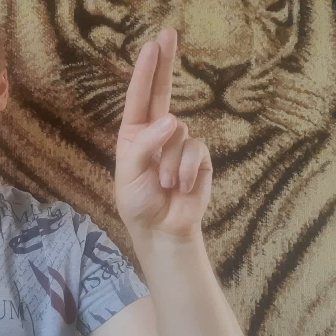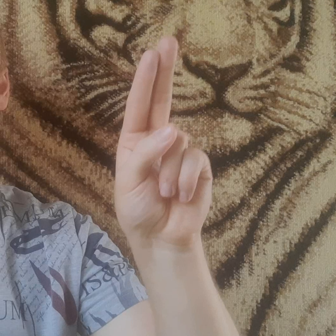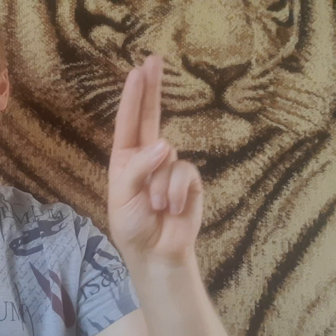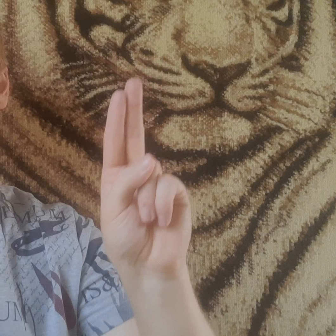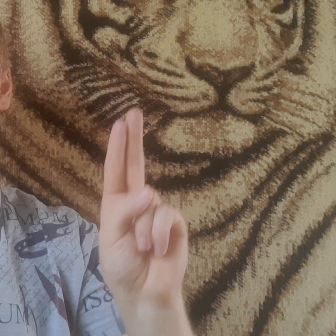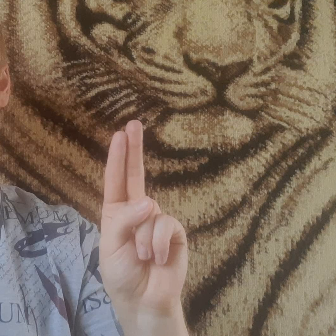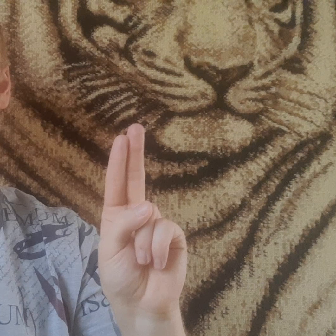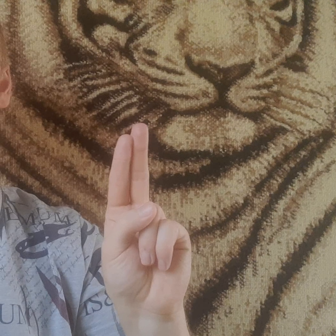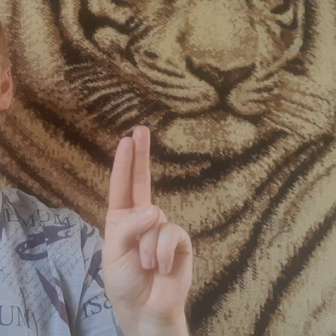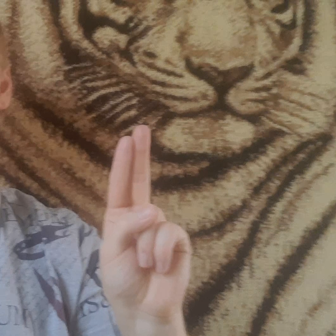Ц